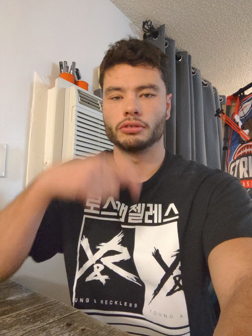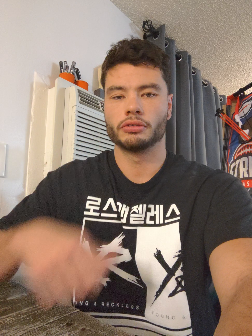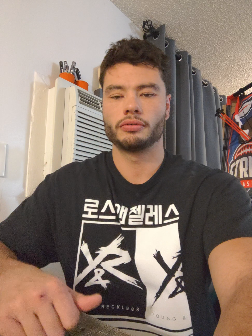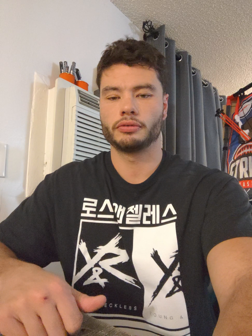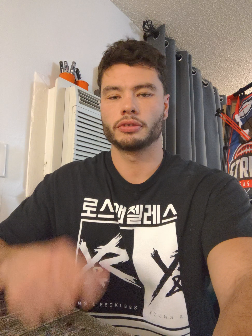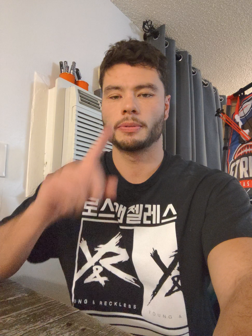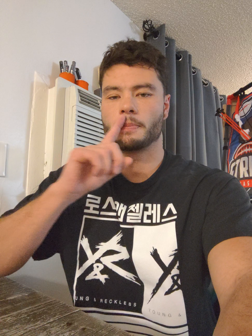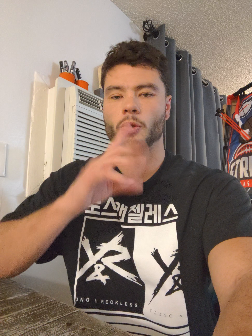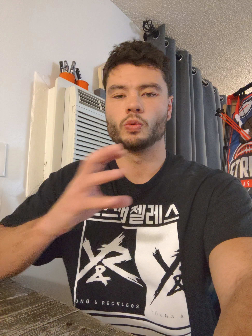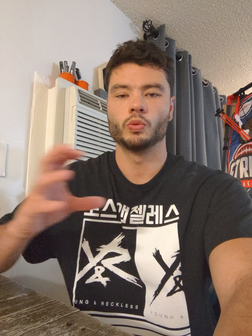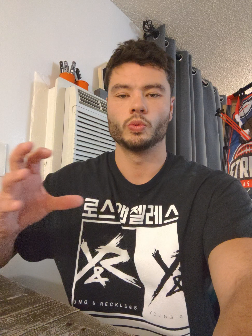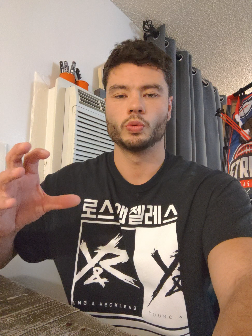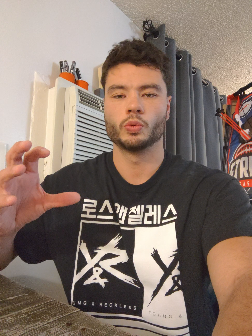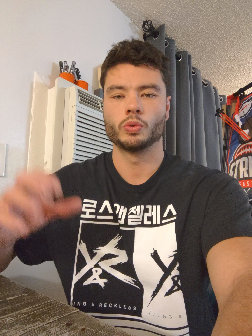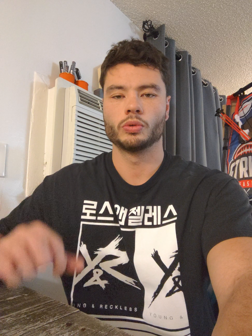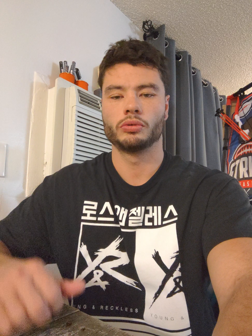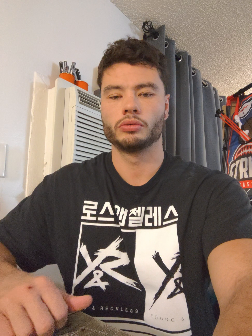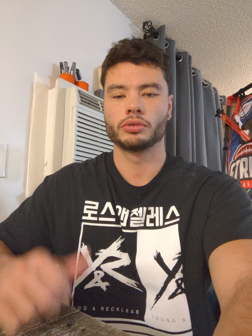balloon